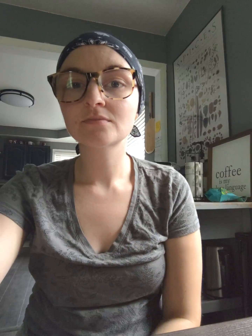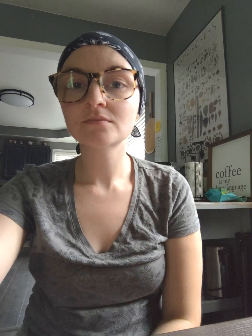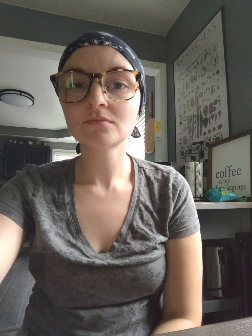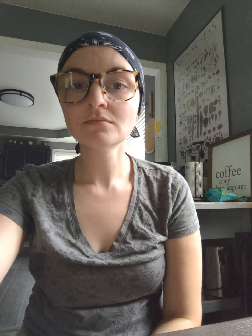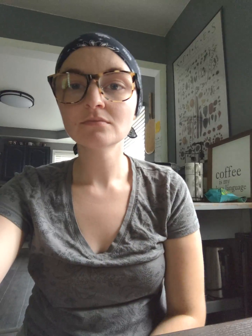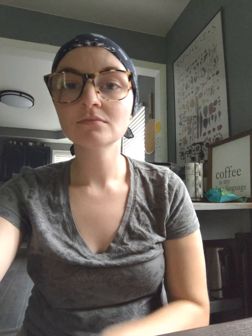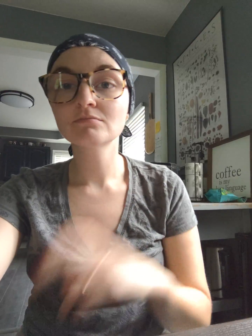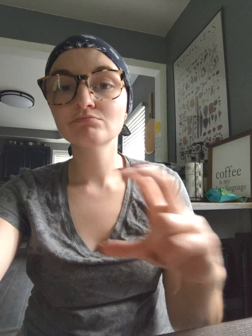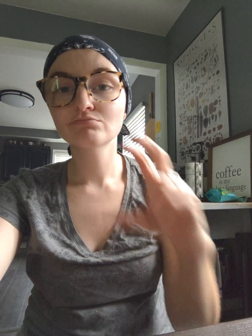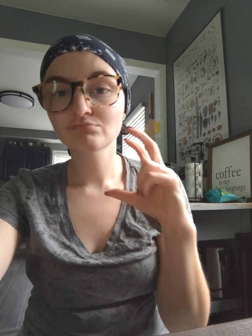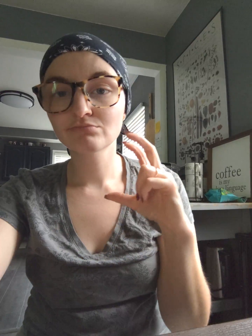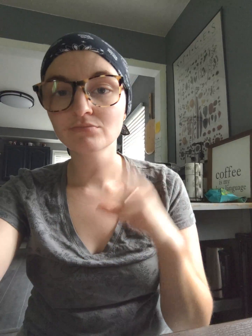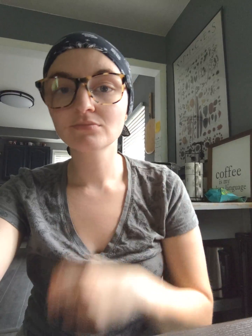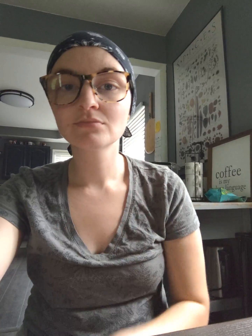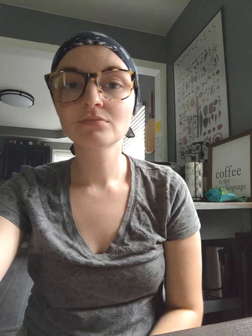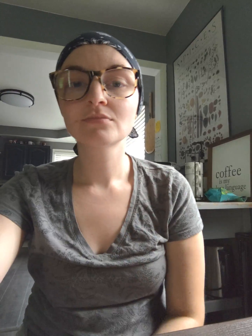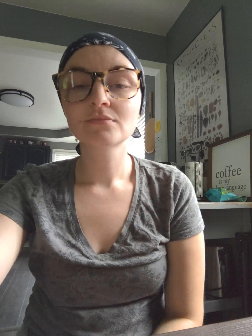bus